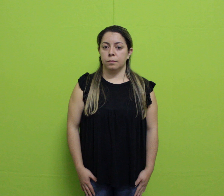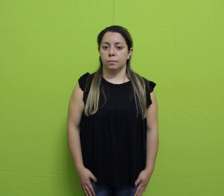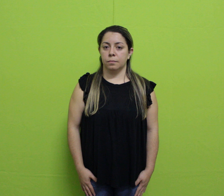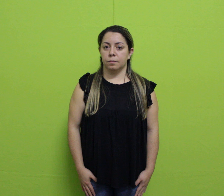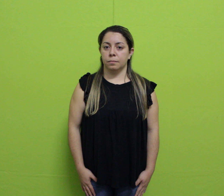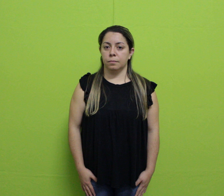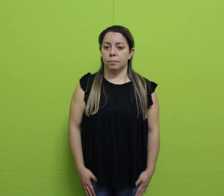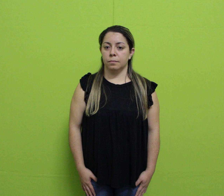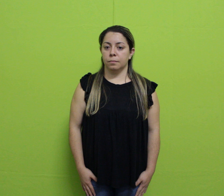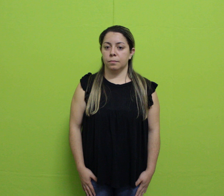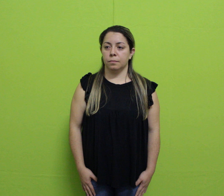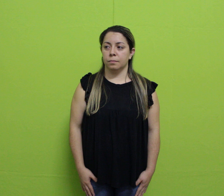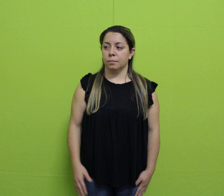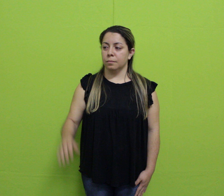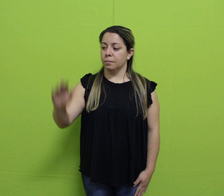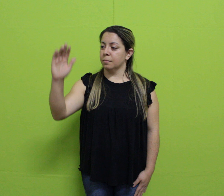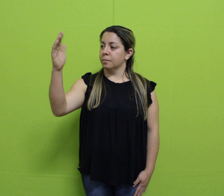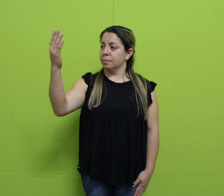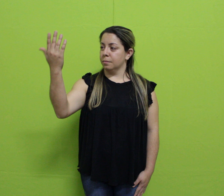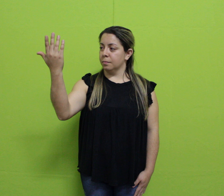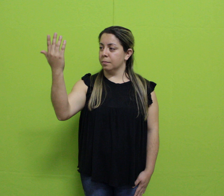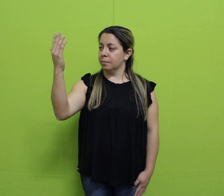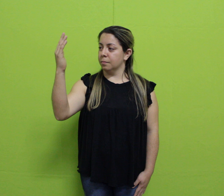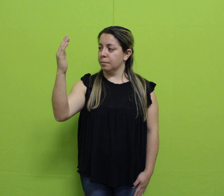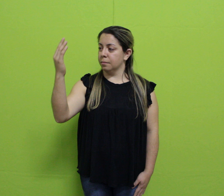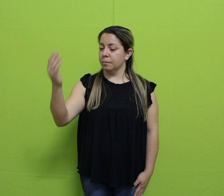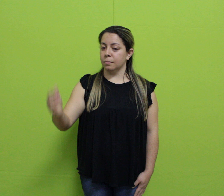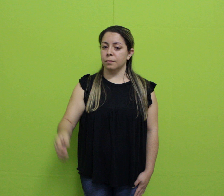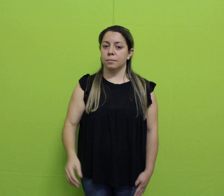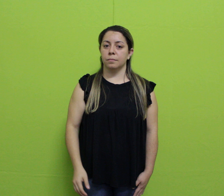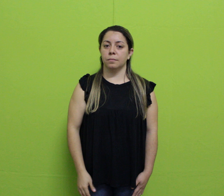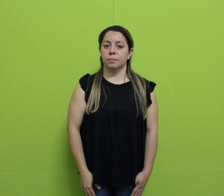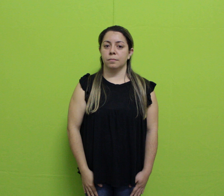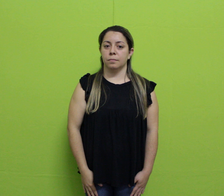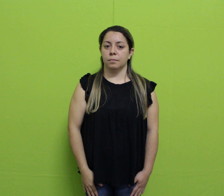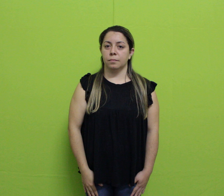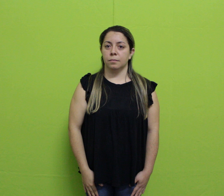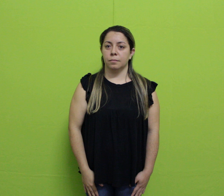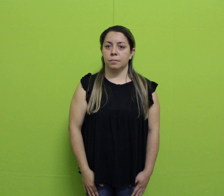espelho